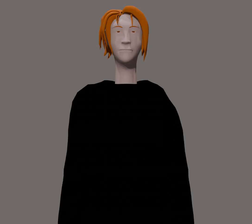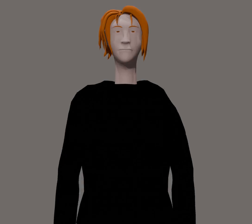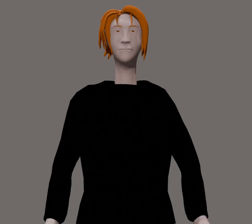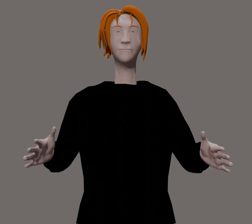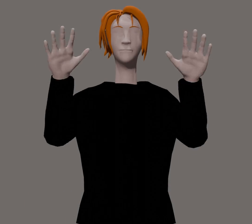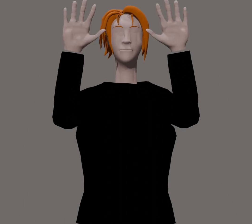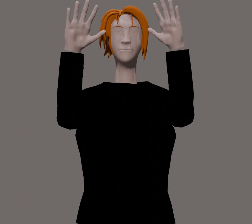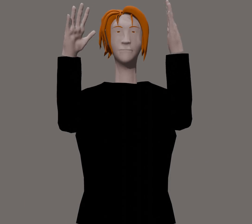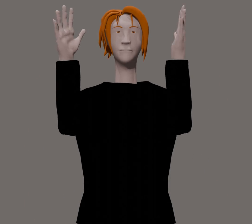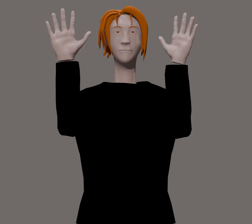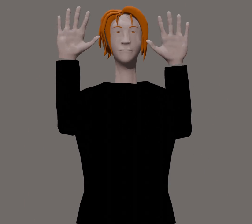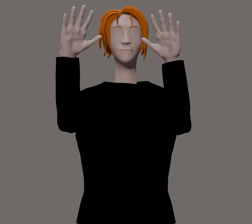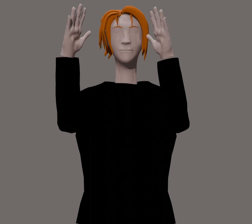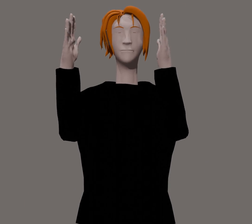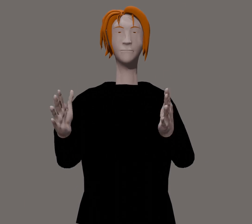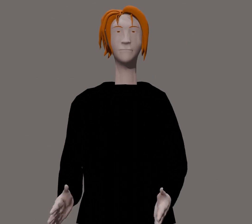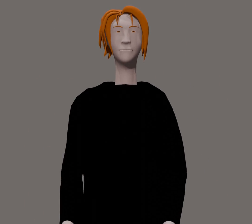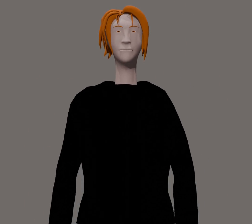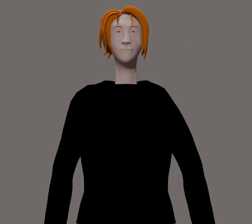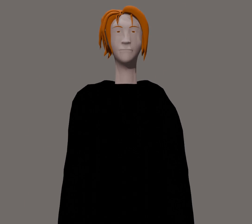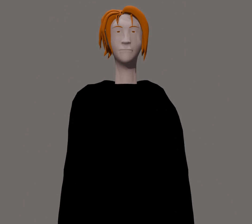Clap Deaf